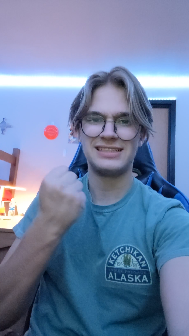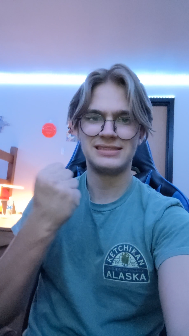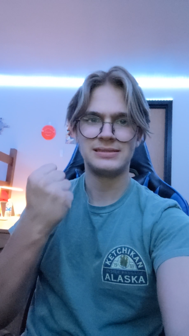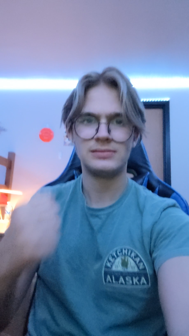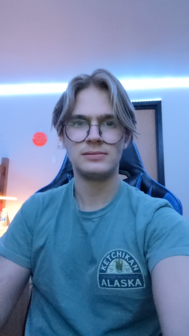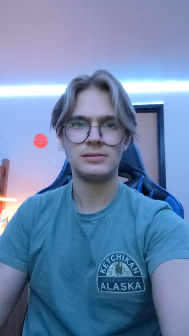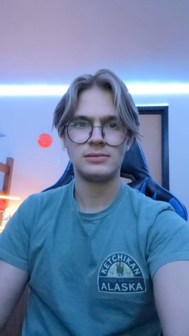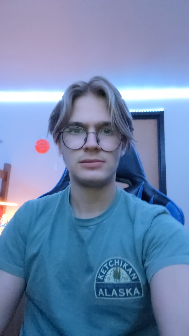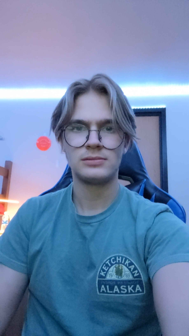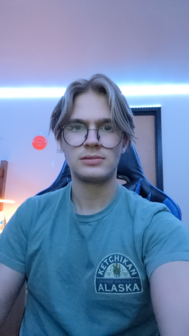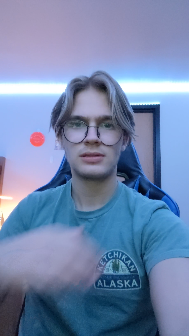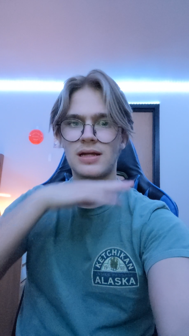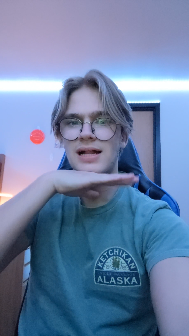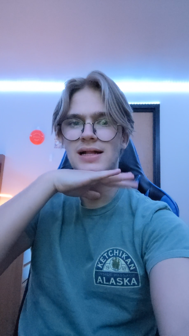naughty